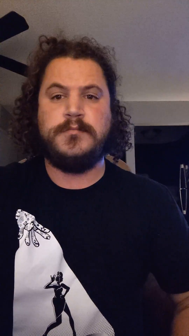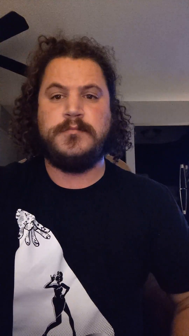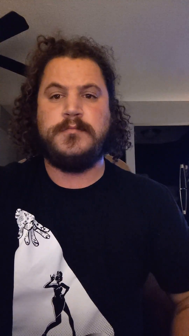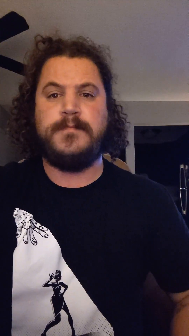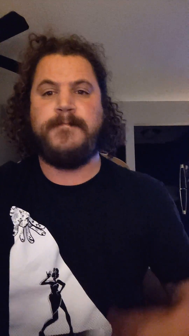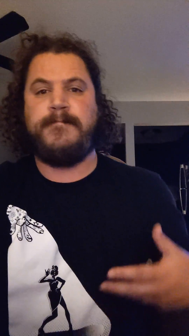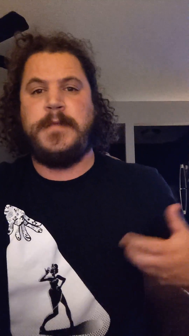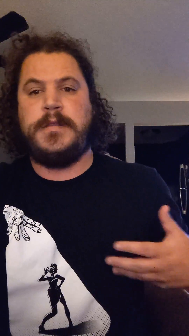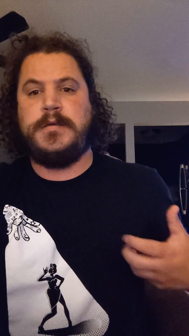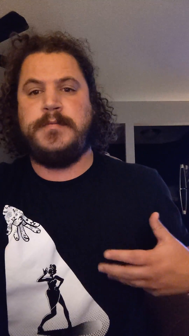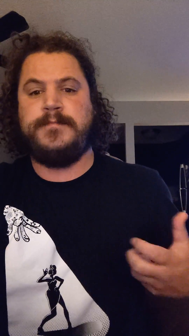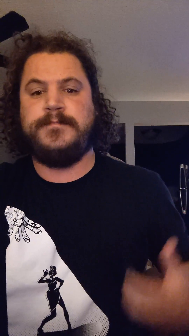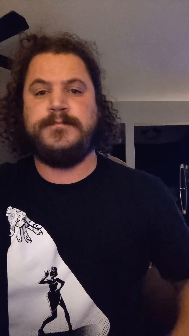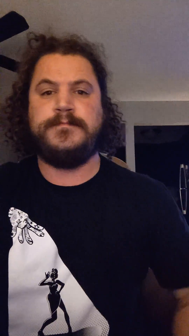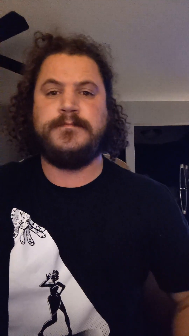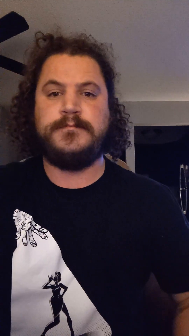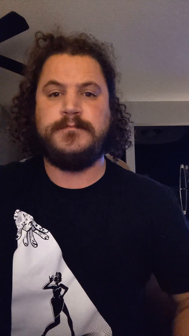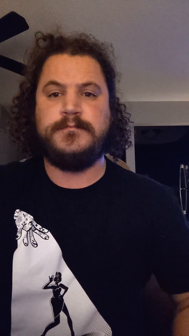monkey